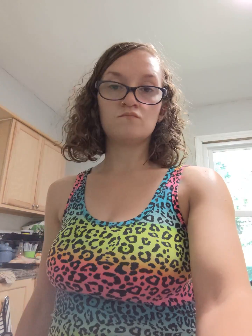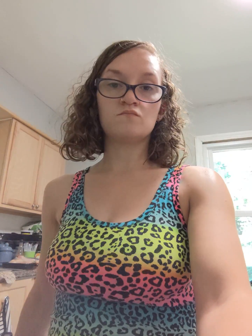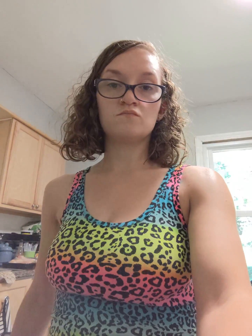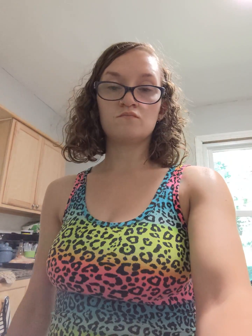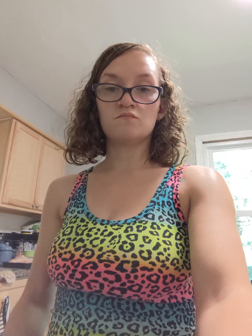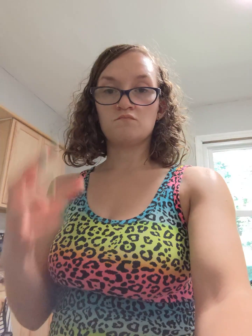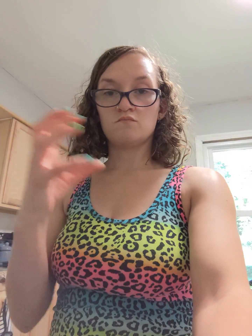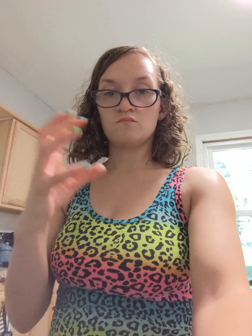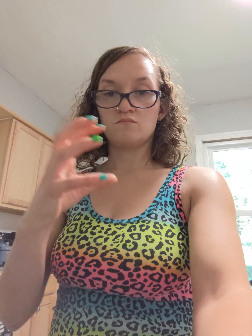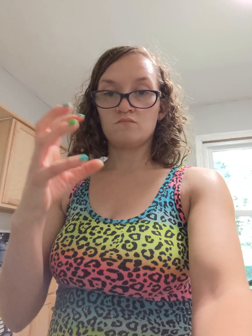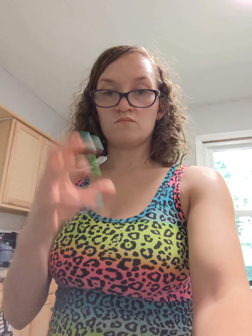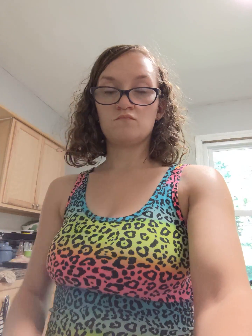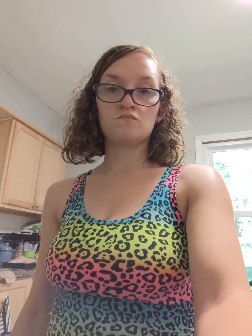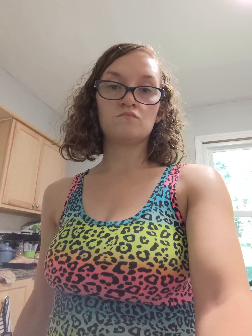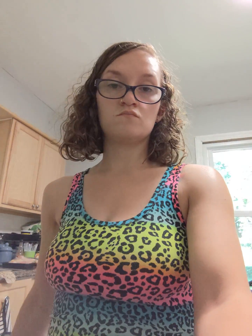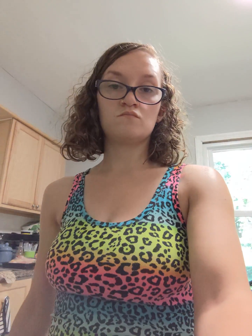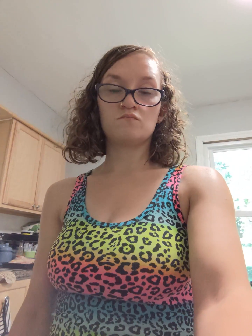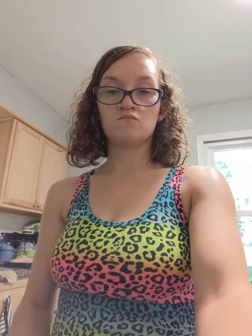ball